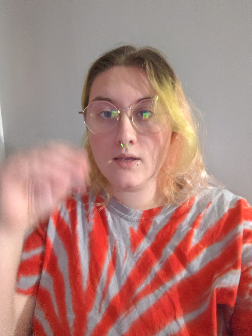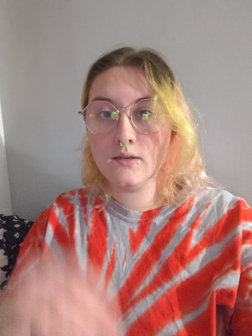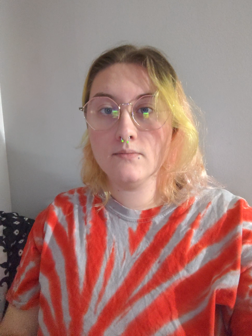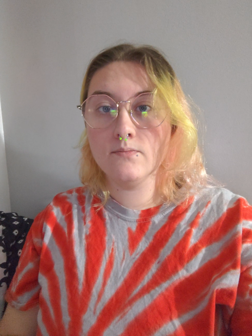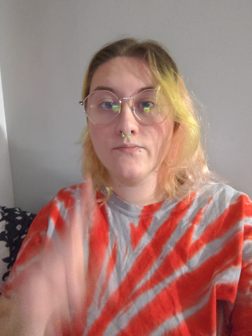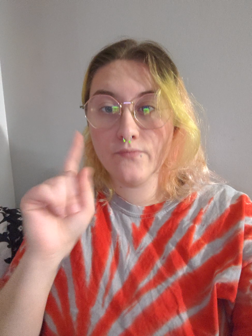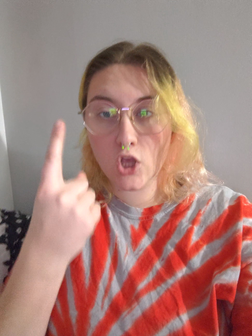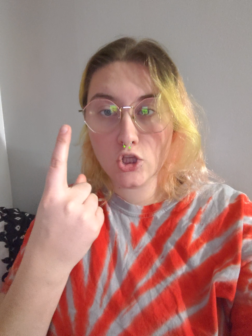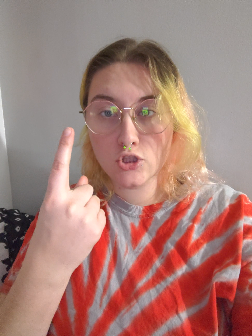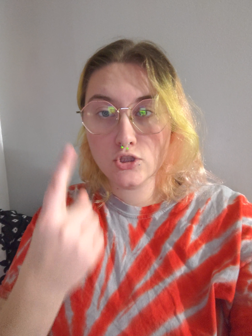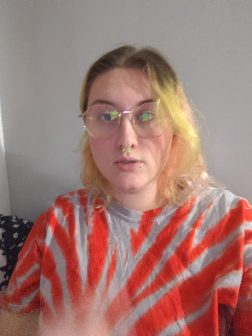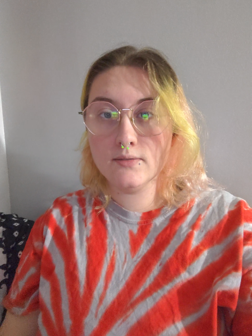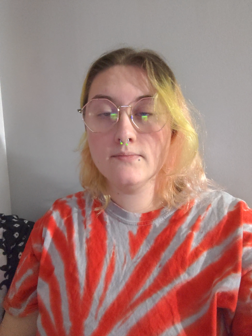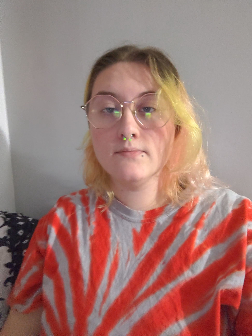first